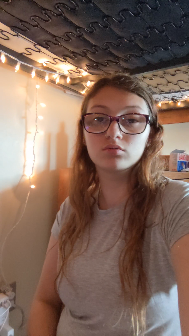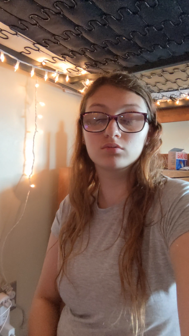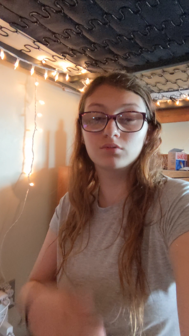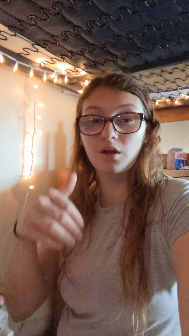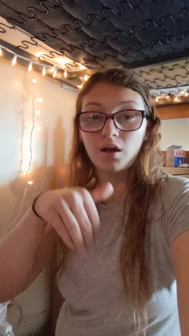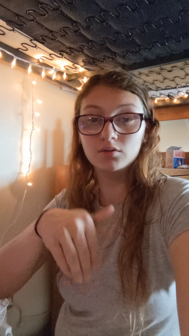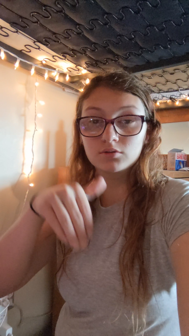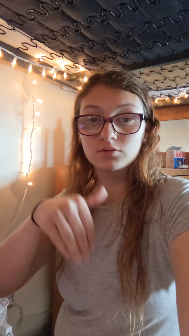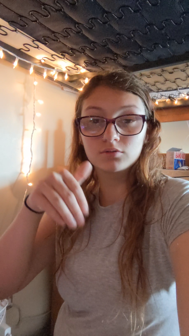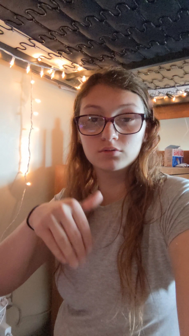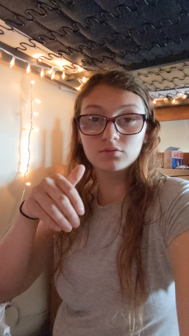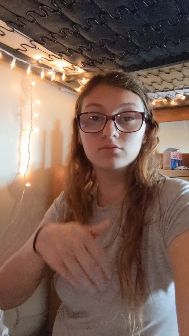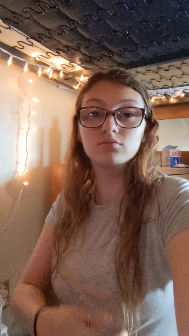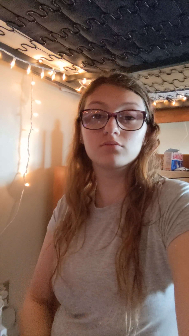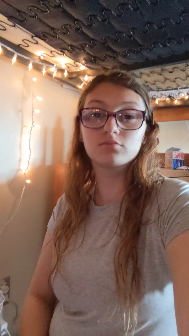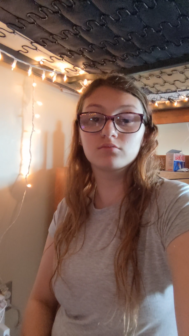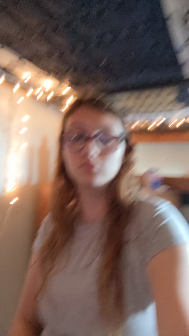night night